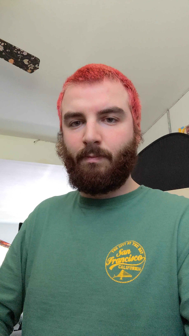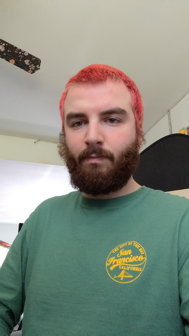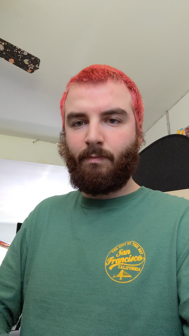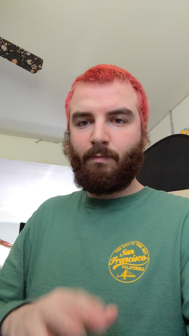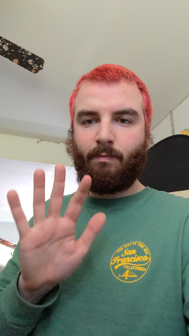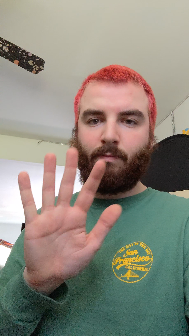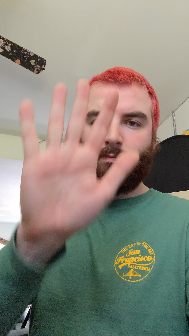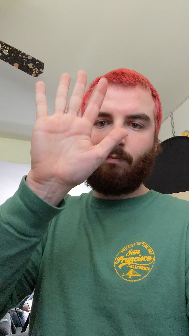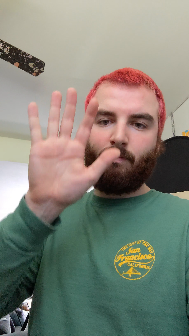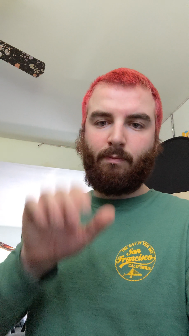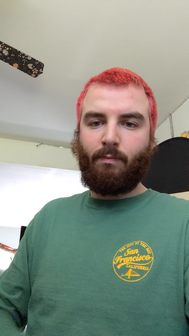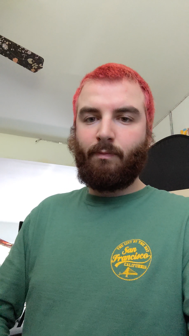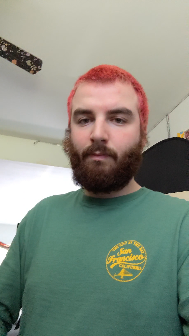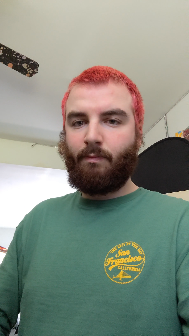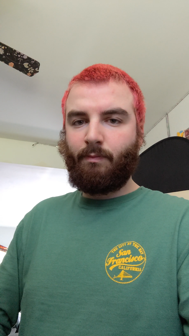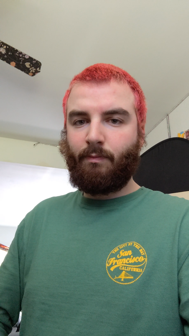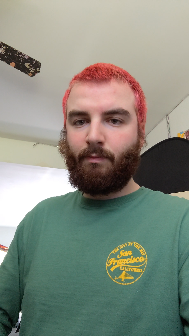give me five